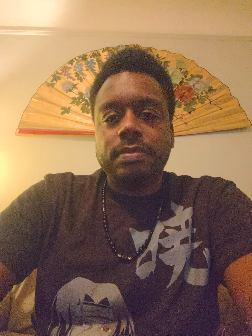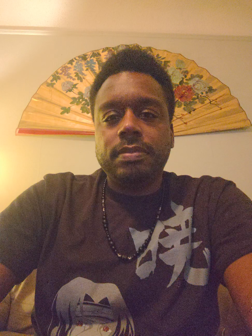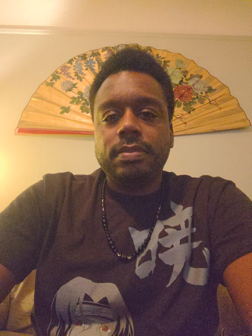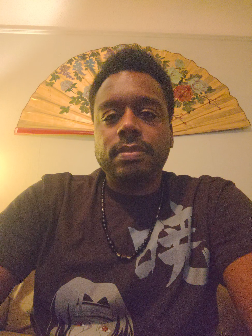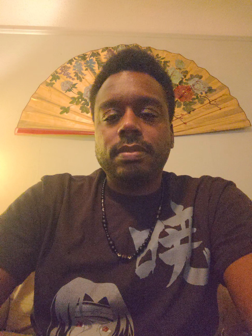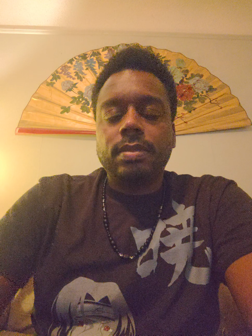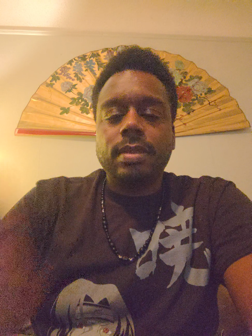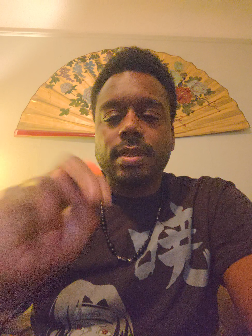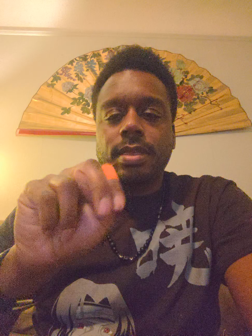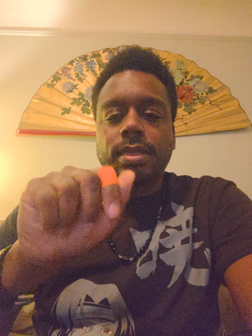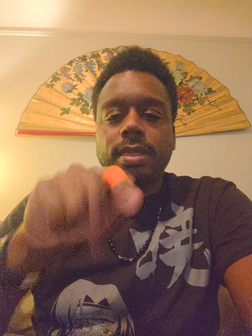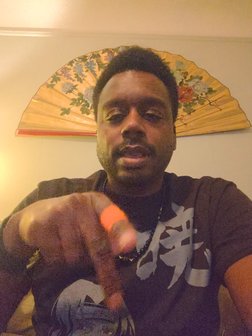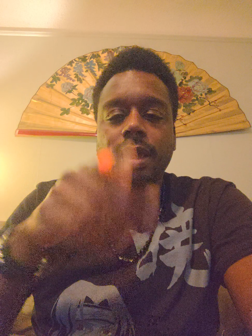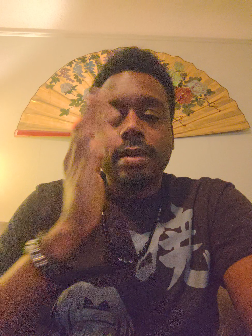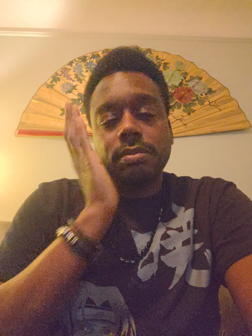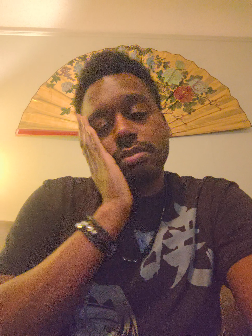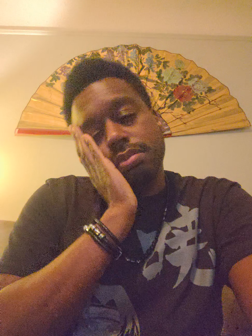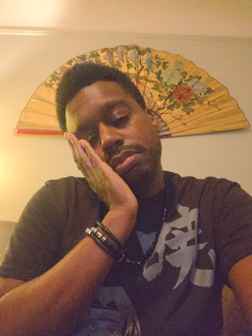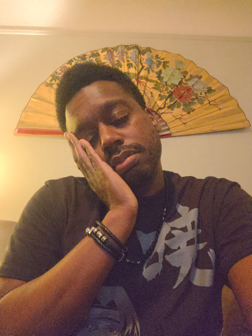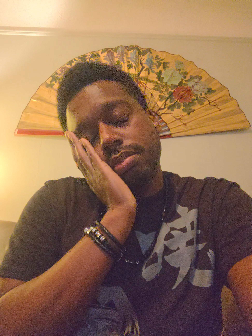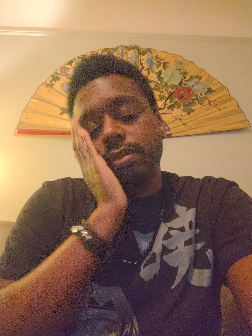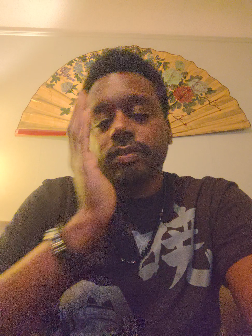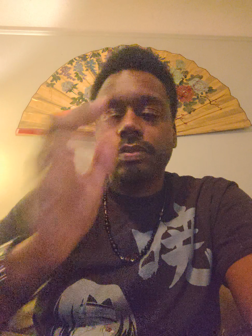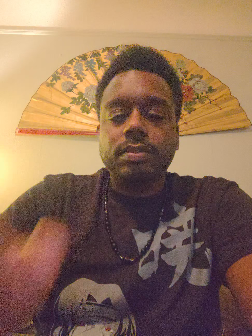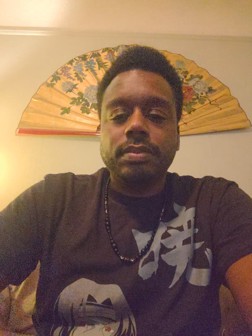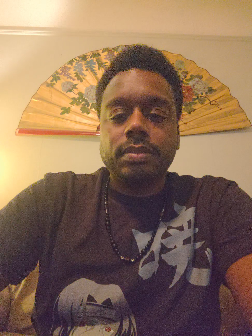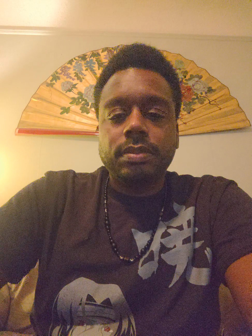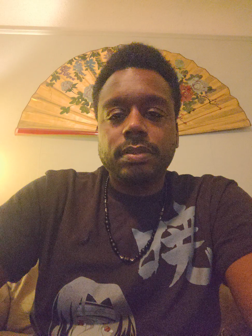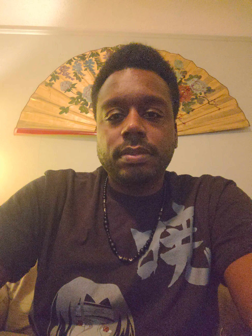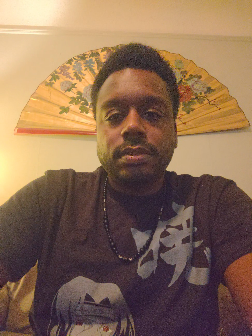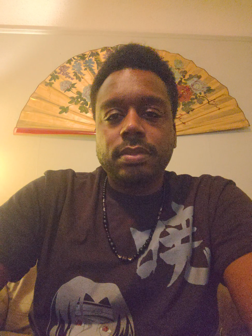nap